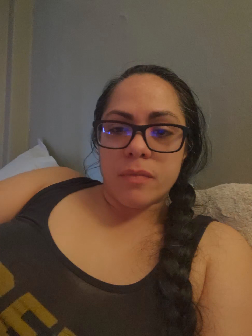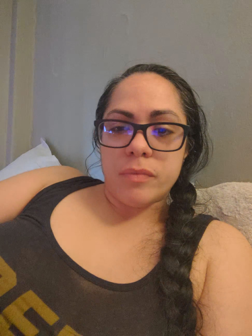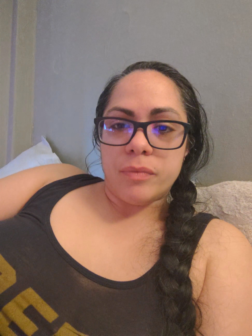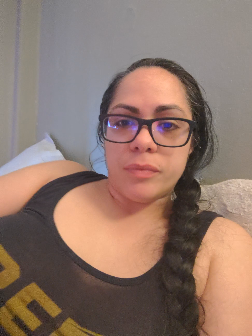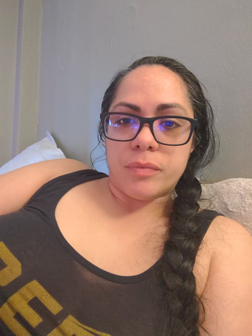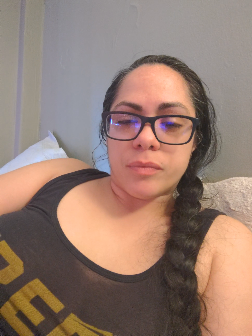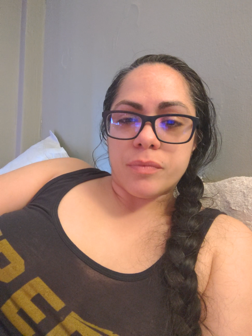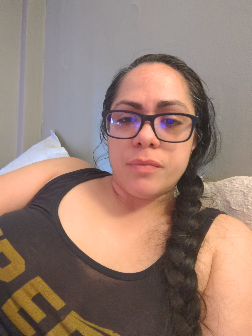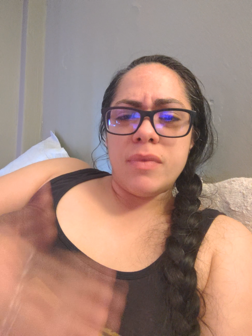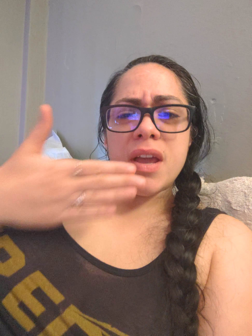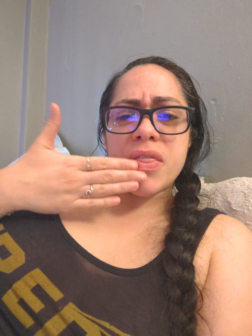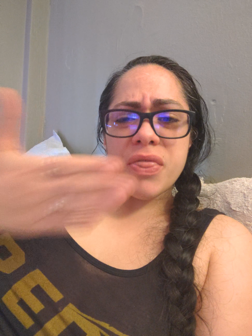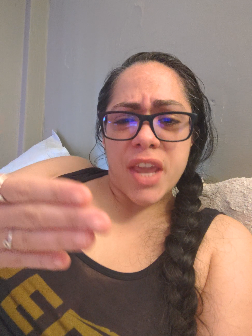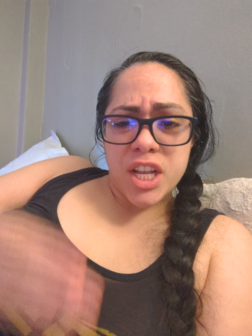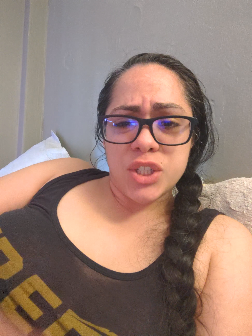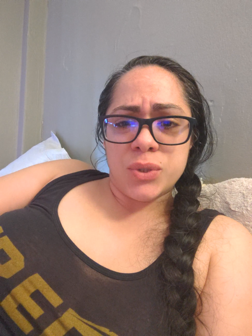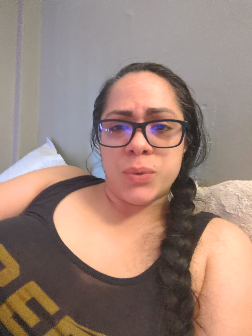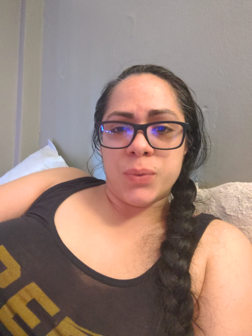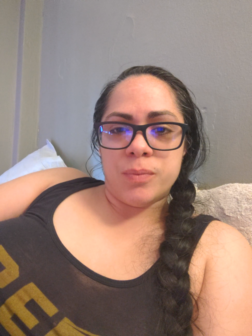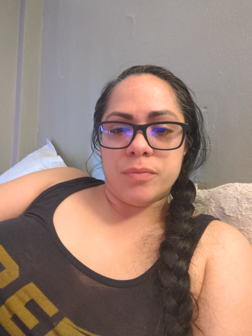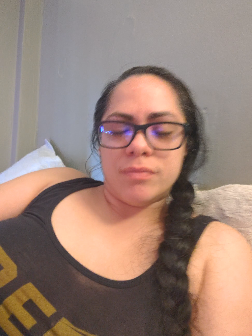thank you